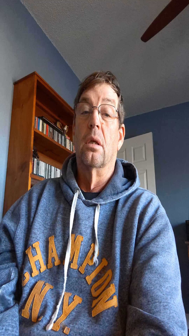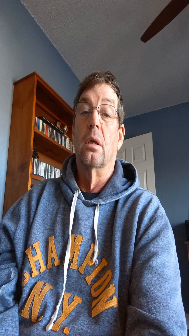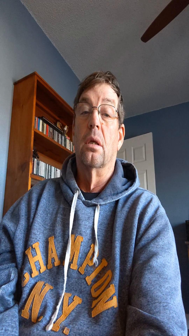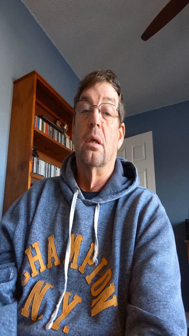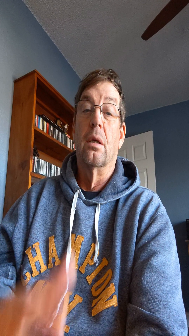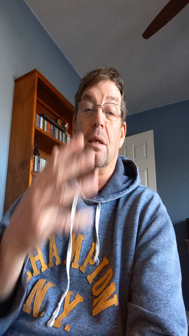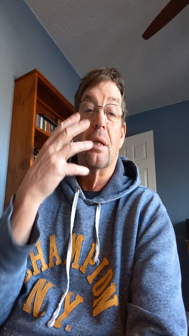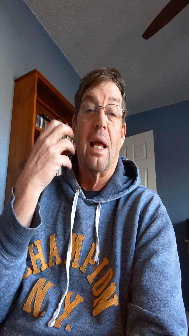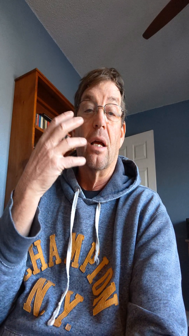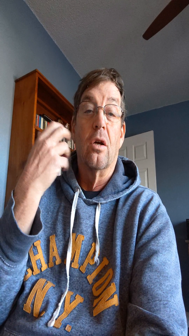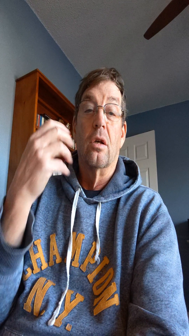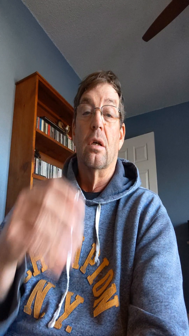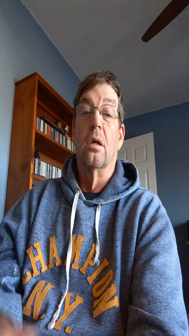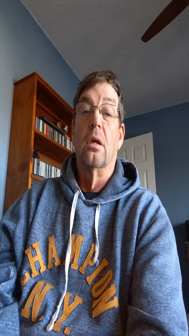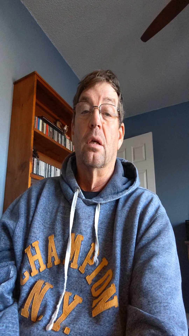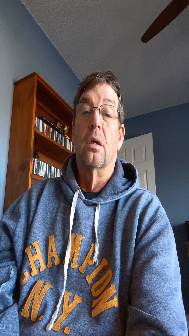tiger